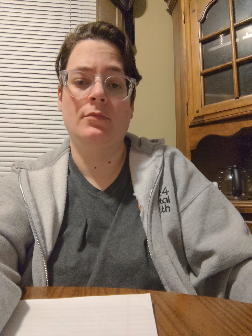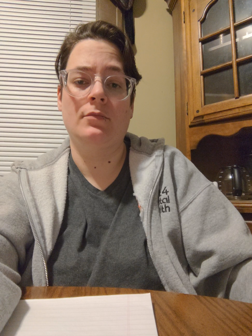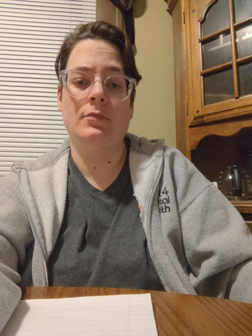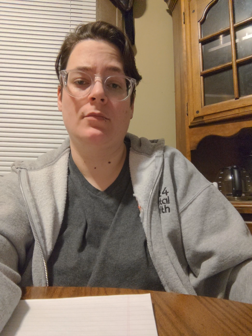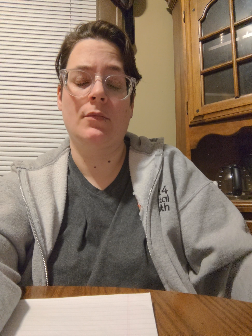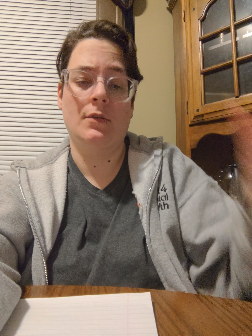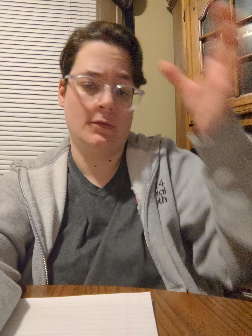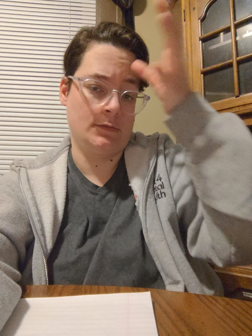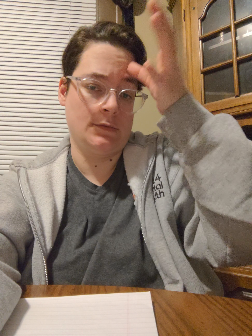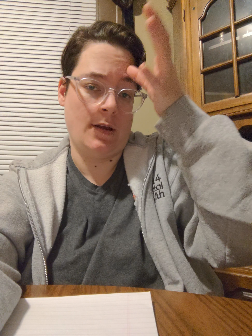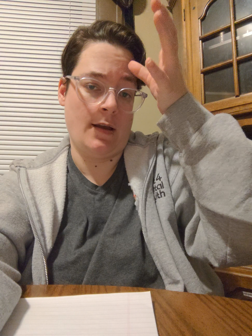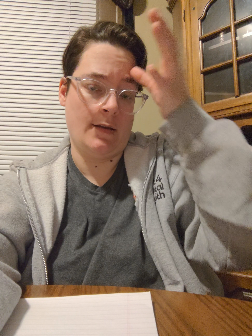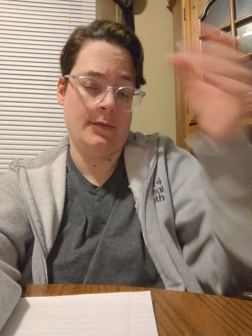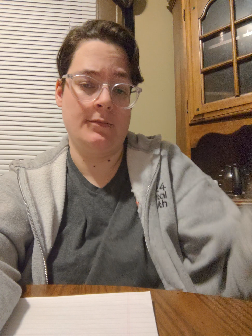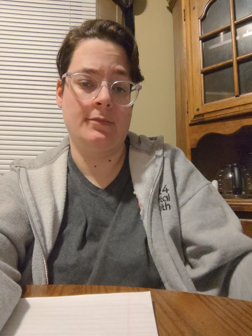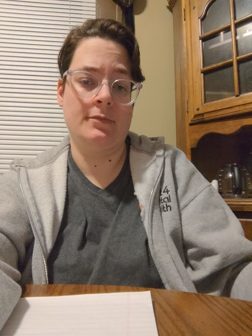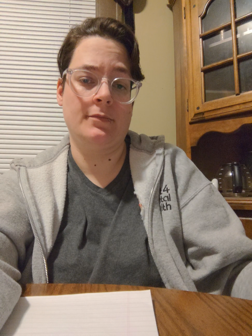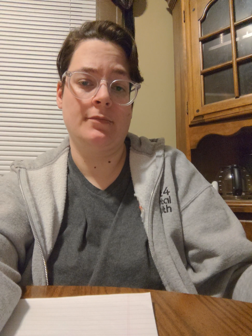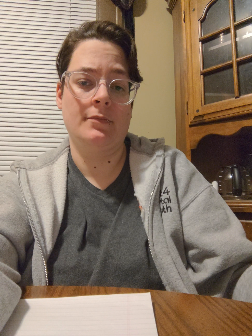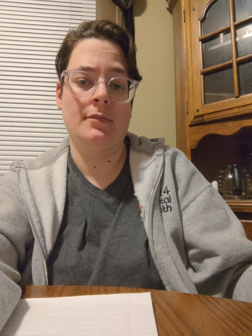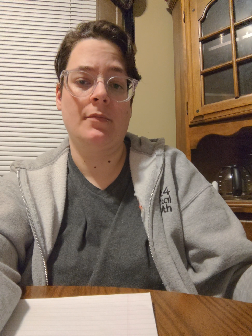dad